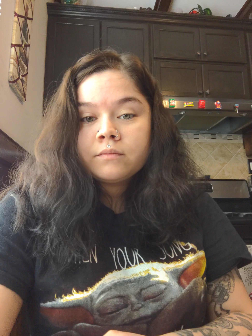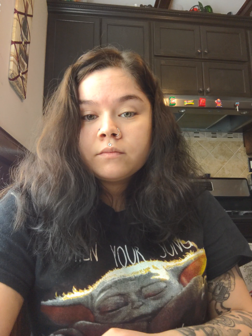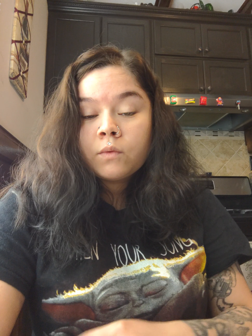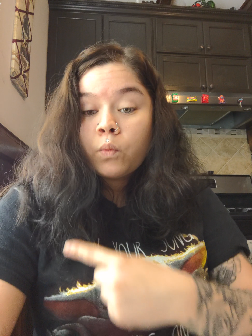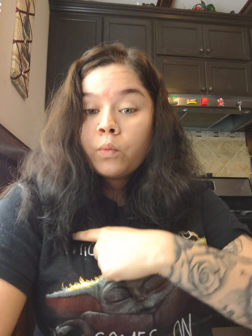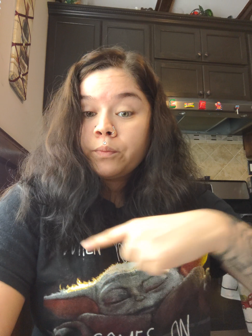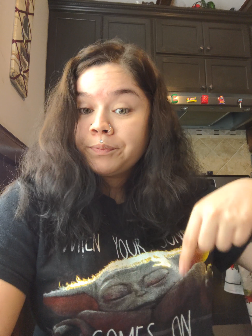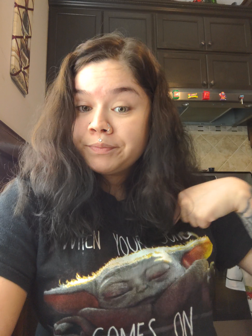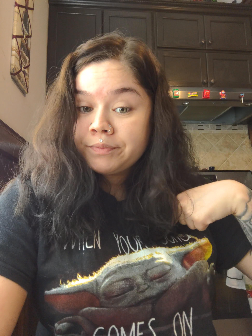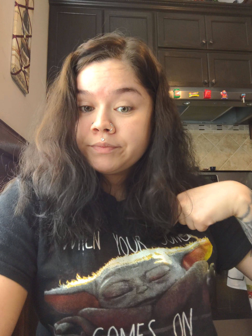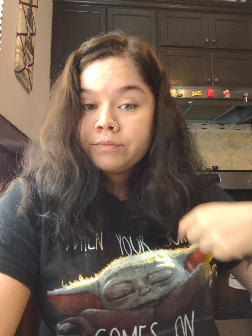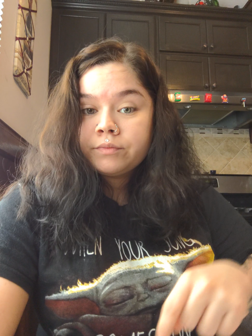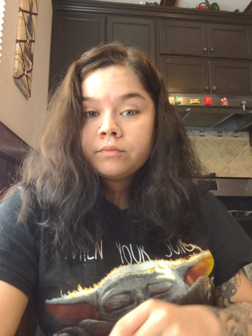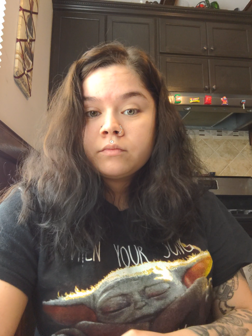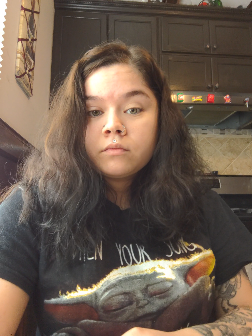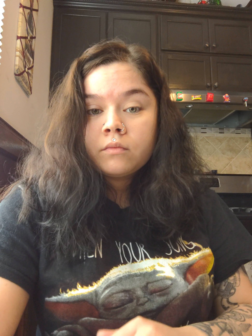we